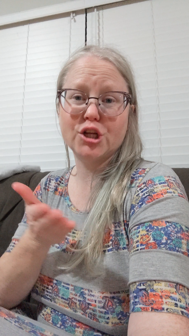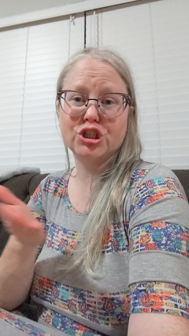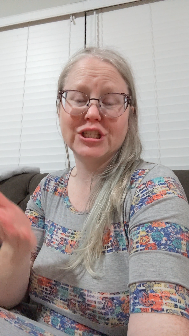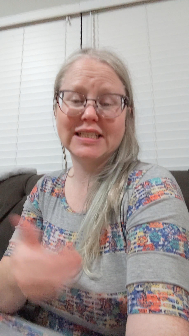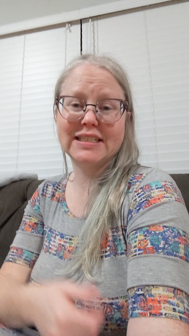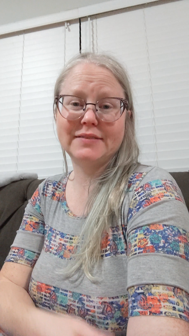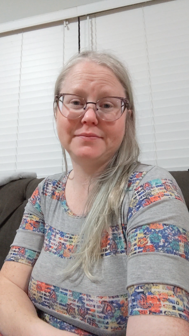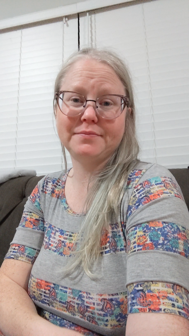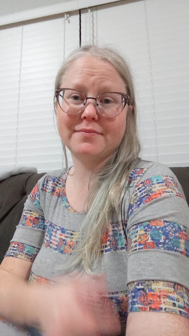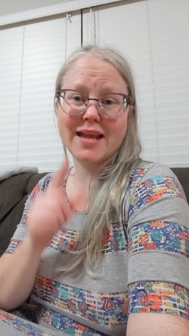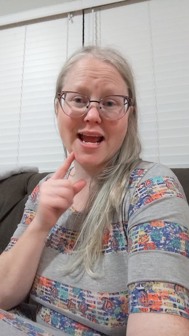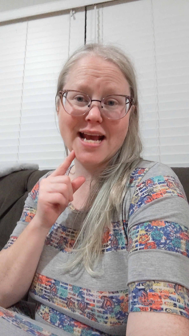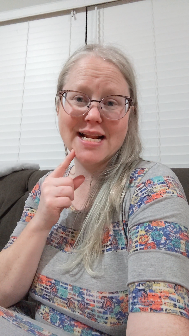candy